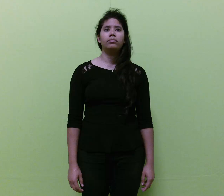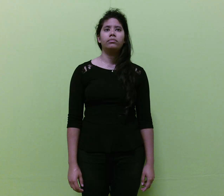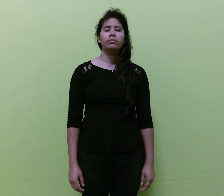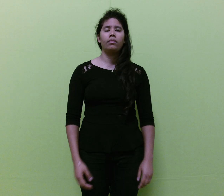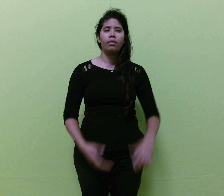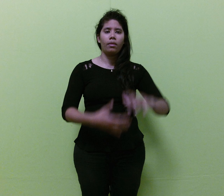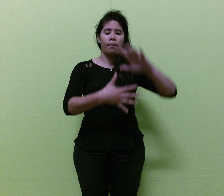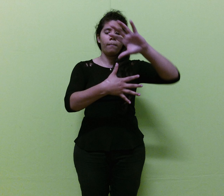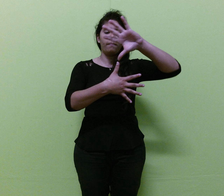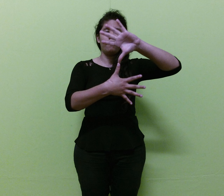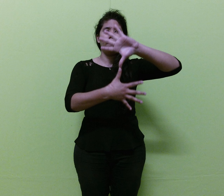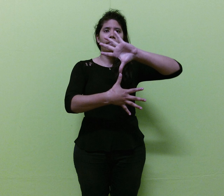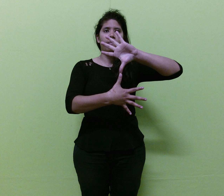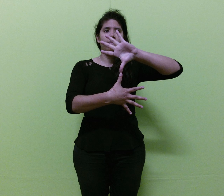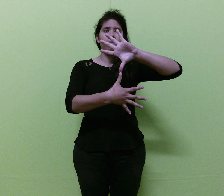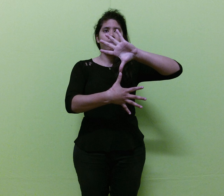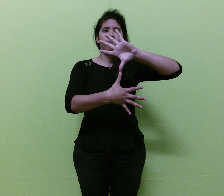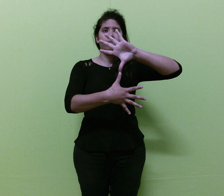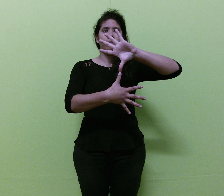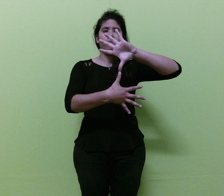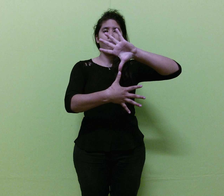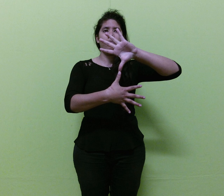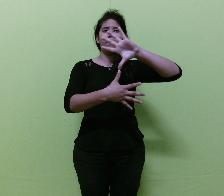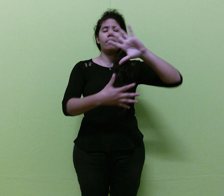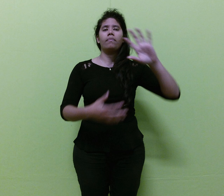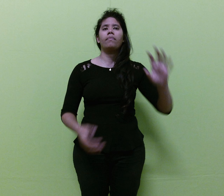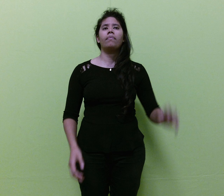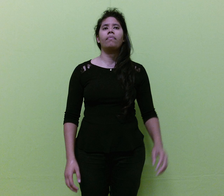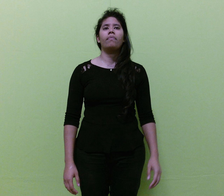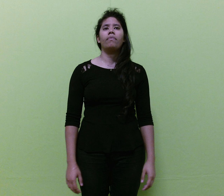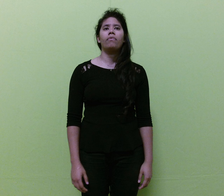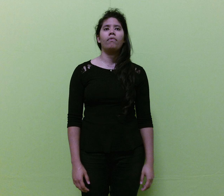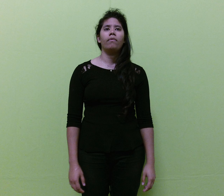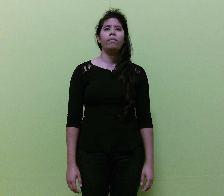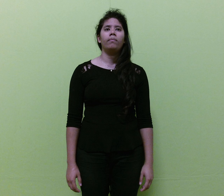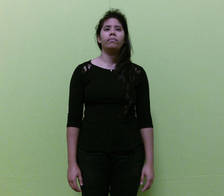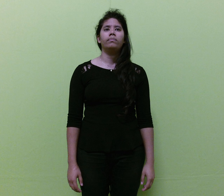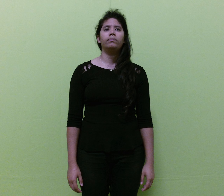América